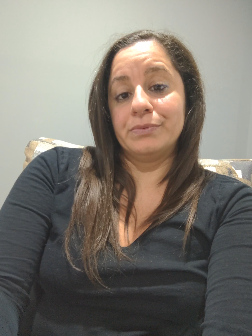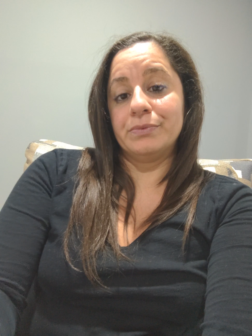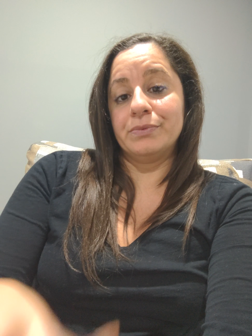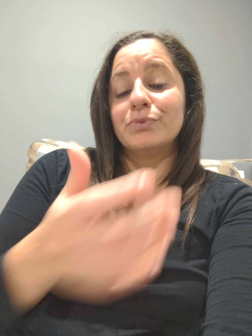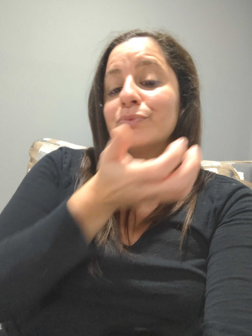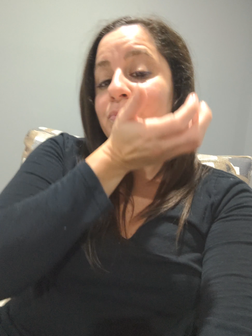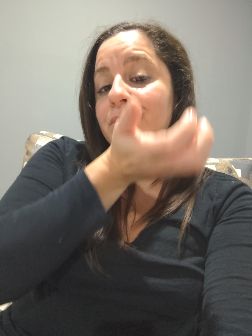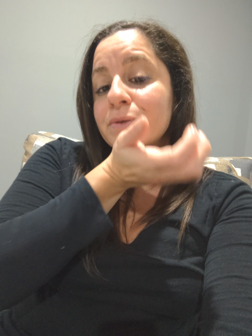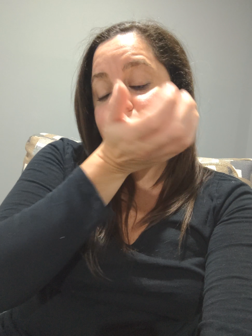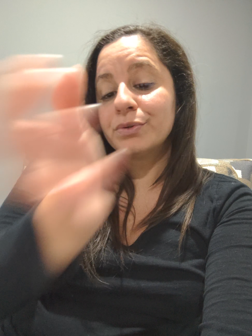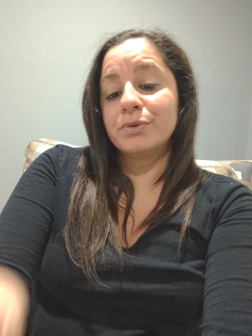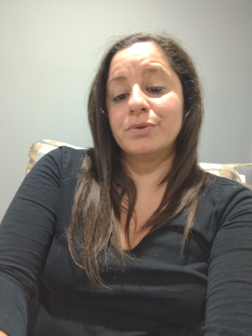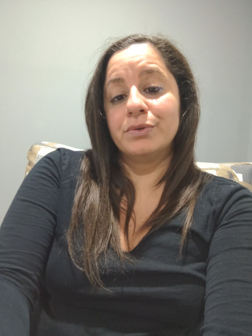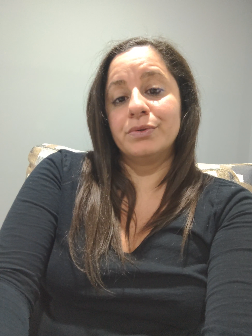grass